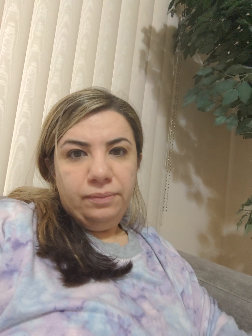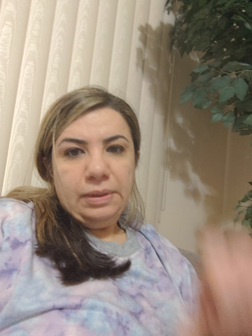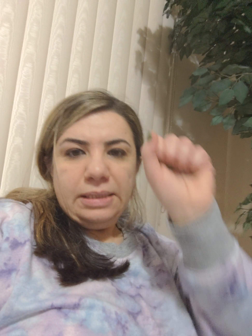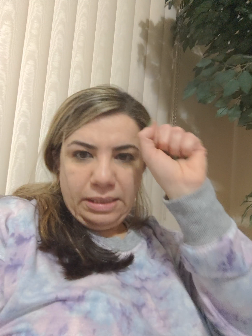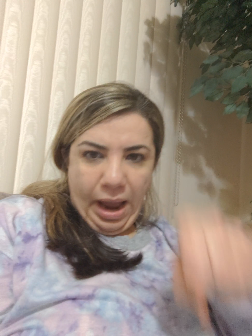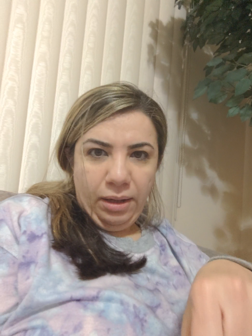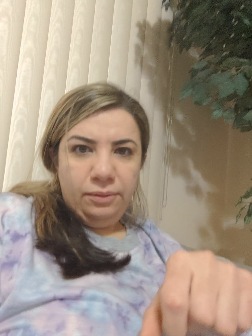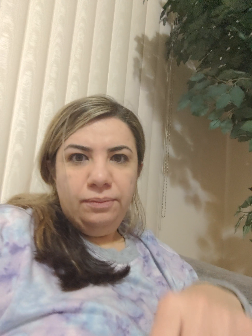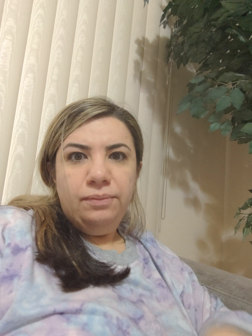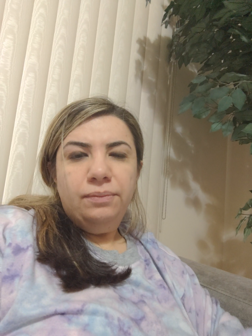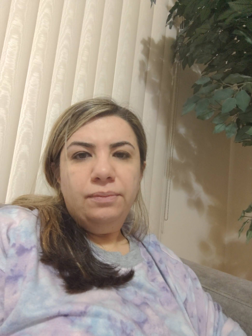can